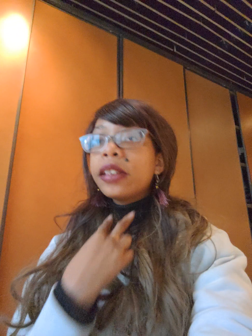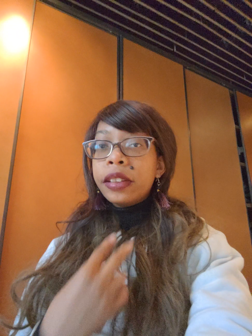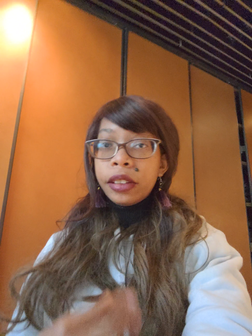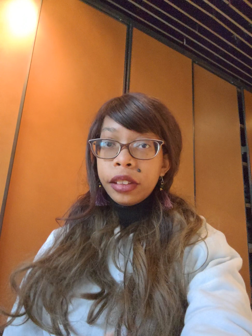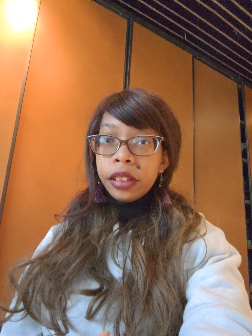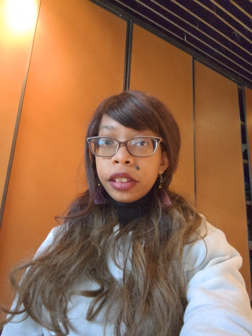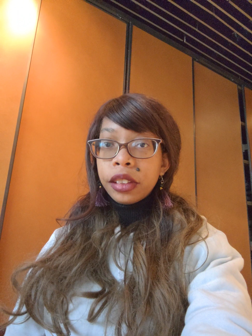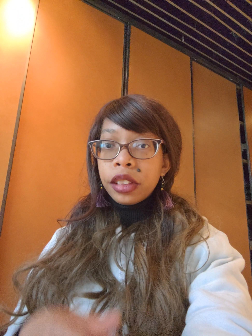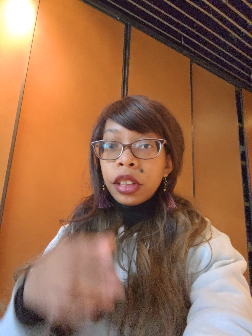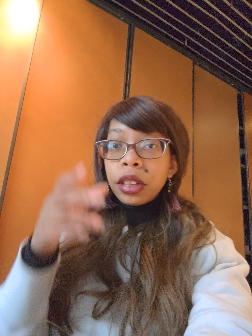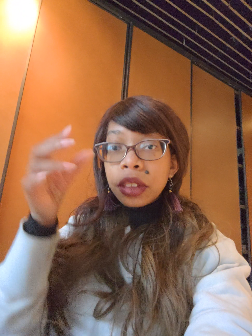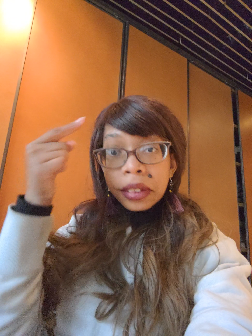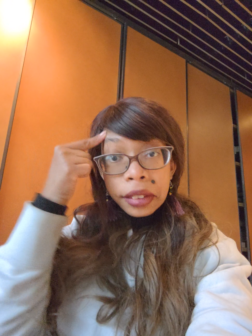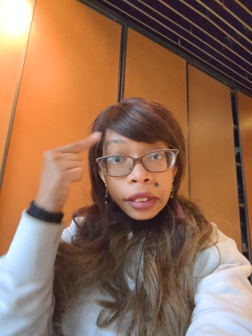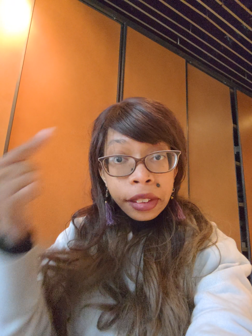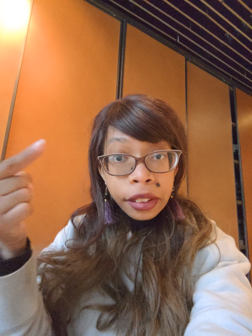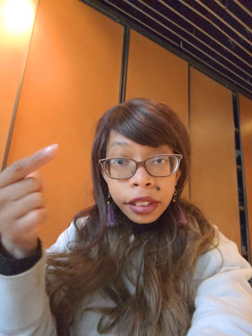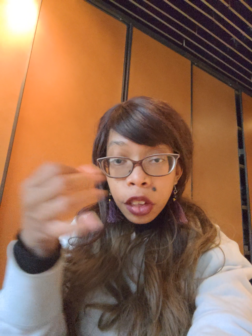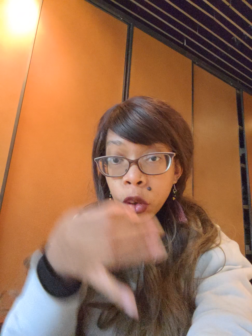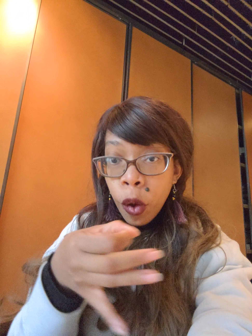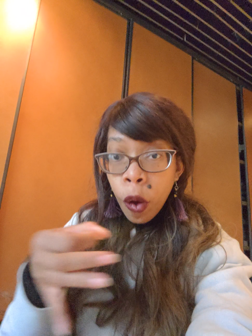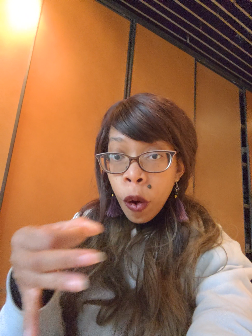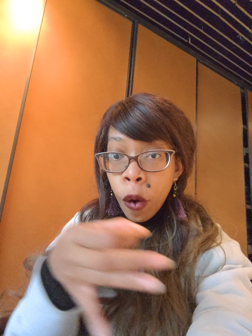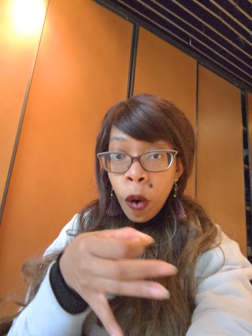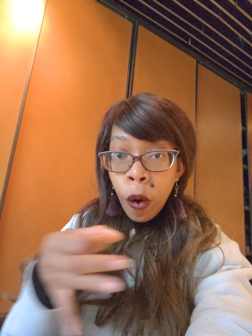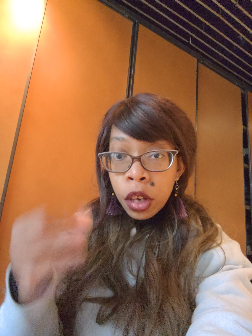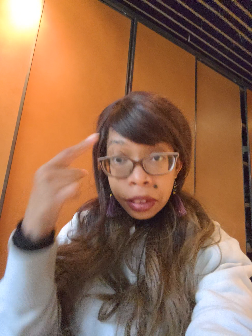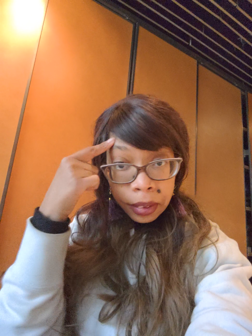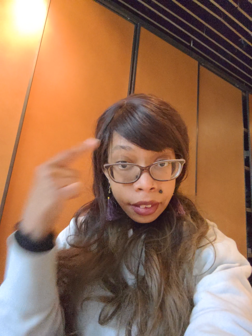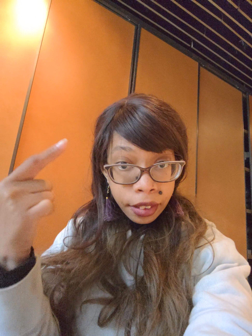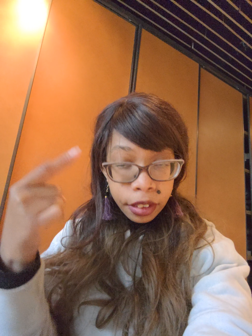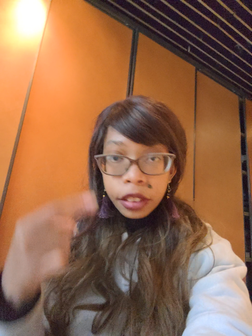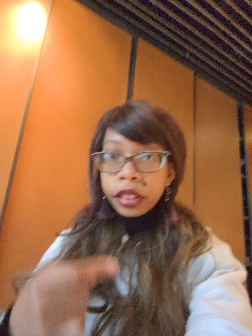penny